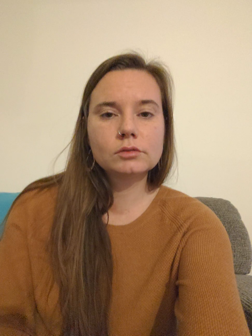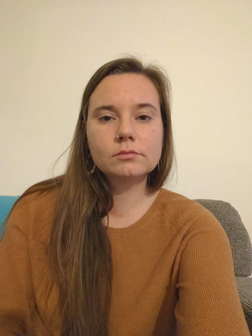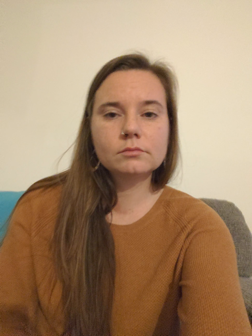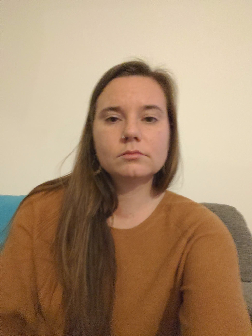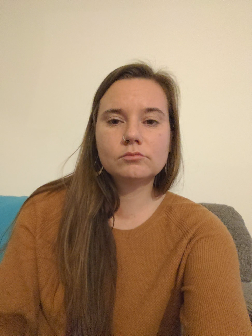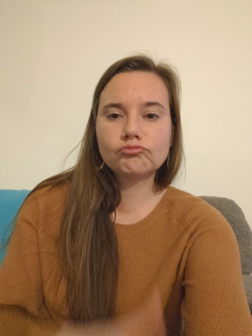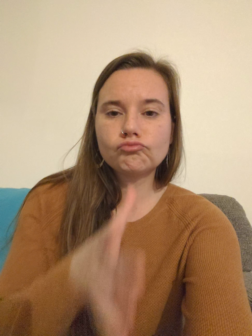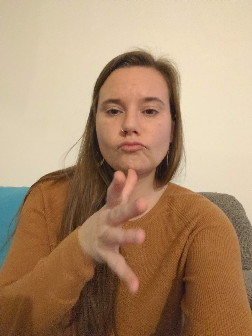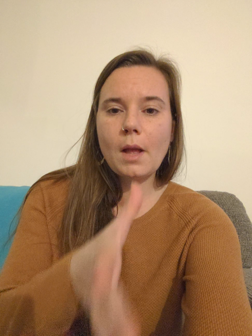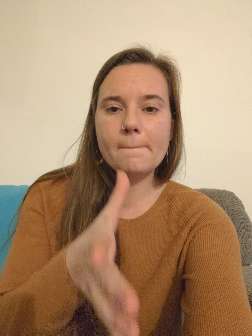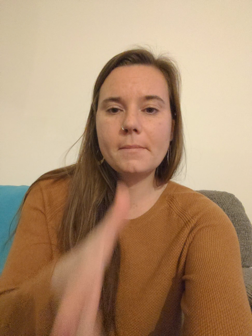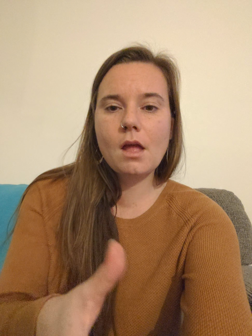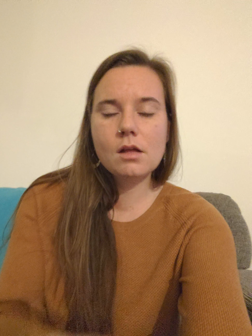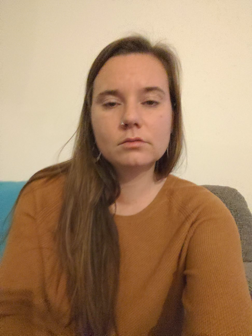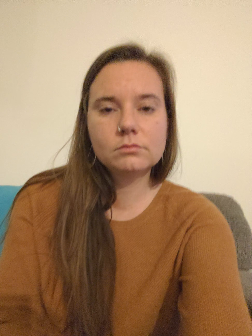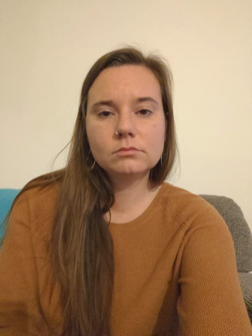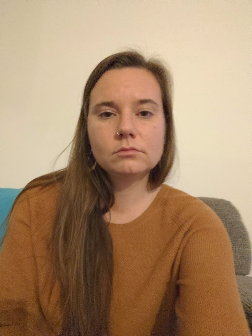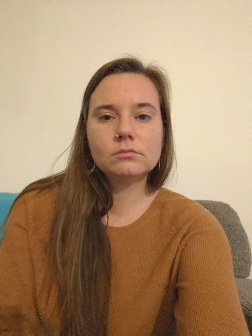grandma